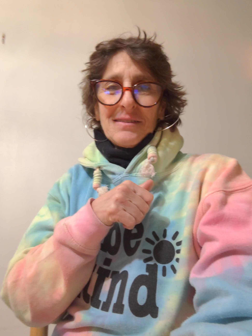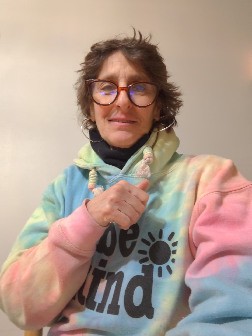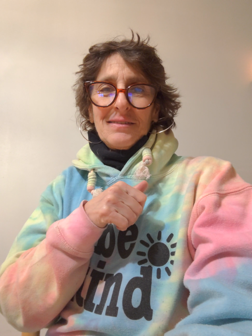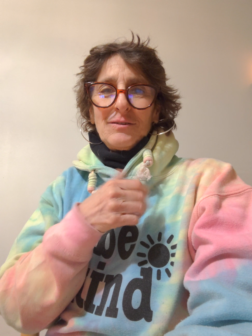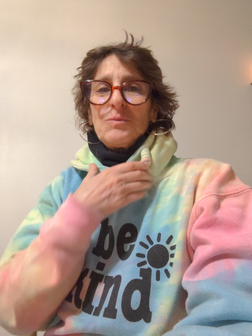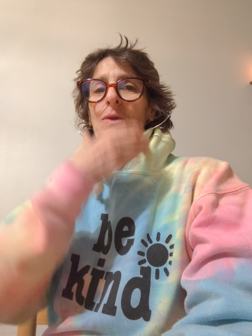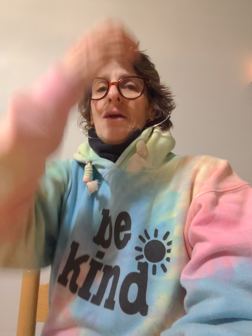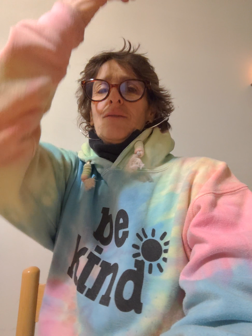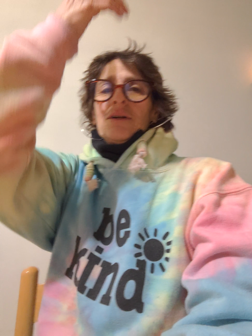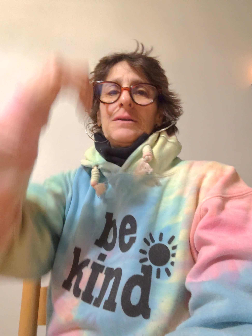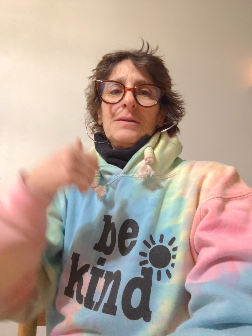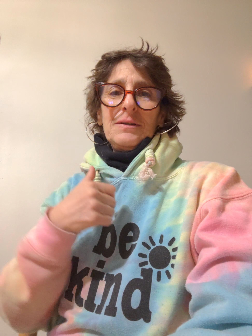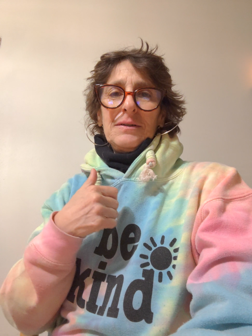giraffe